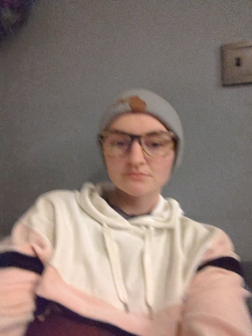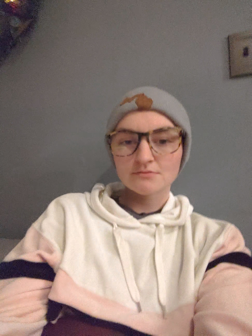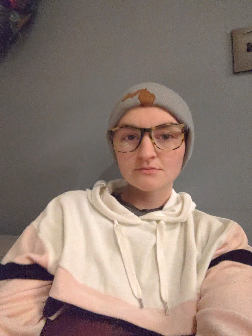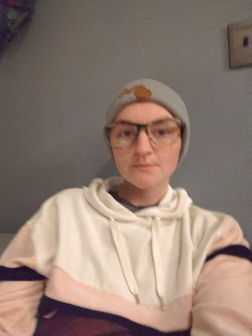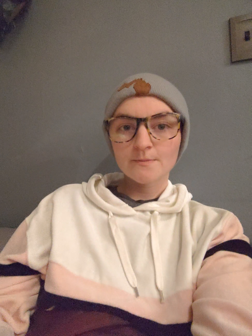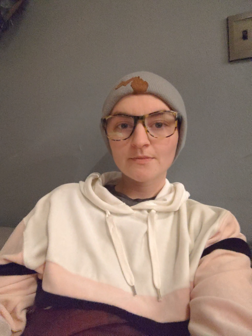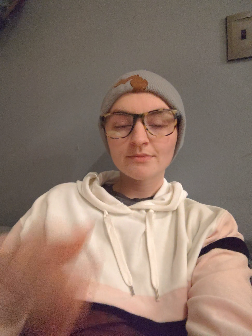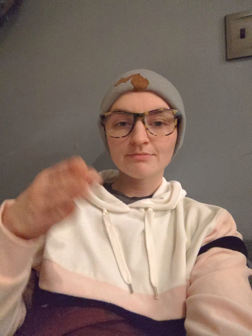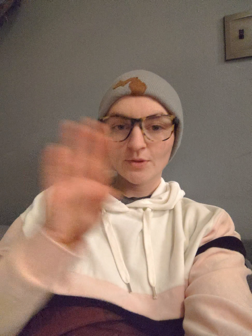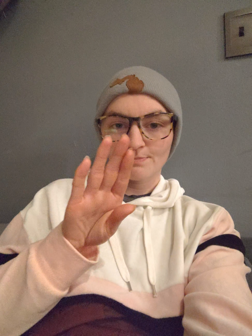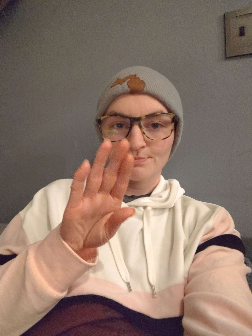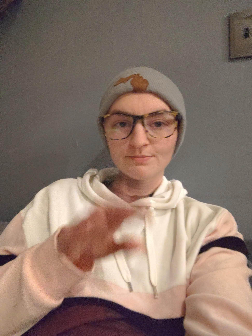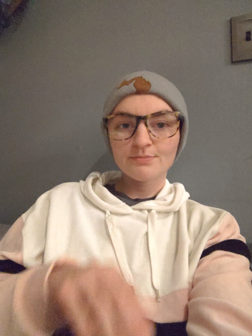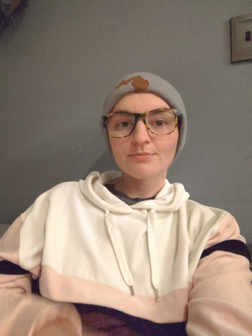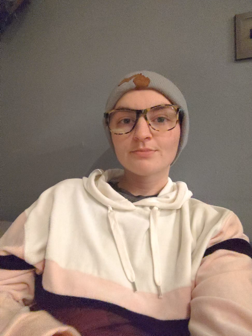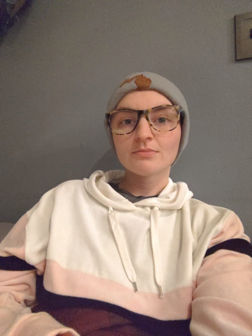close